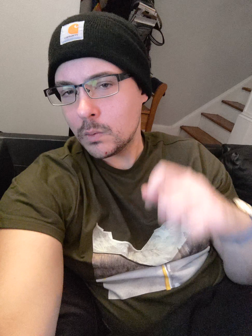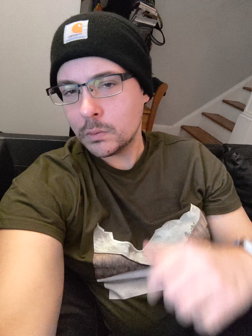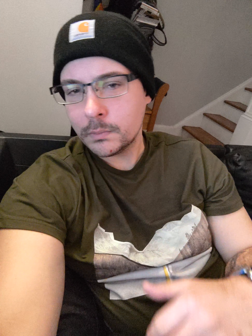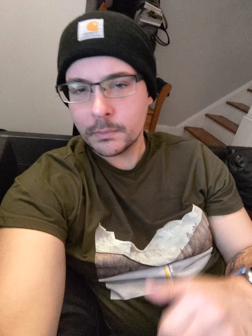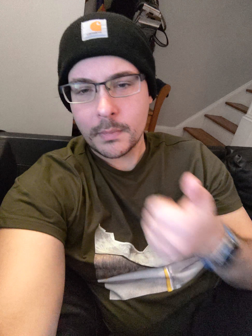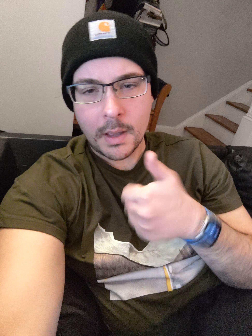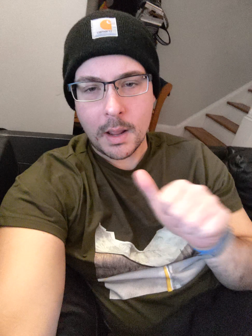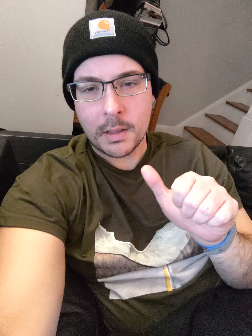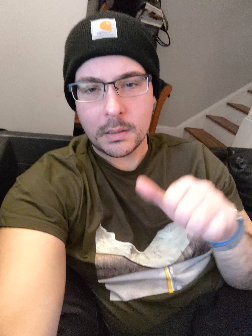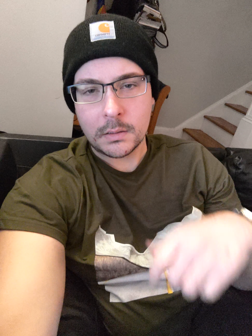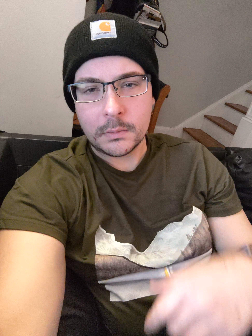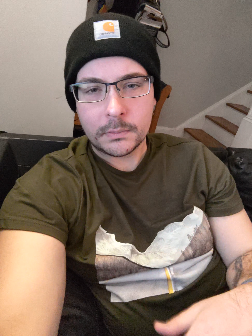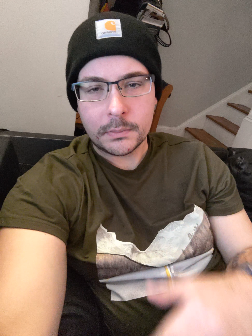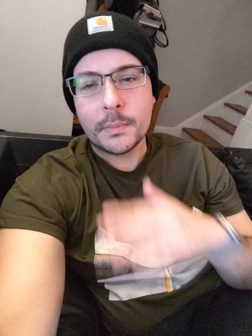any